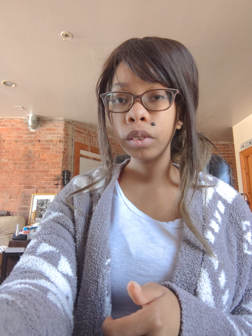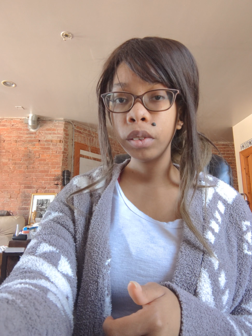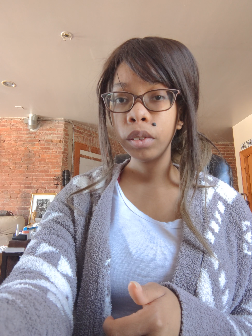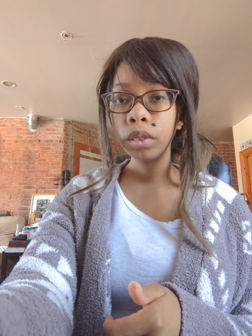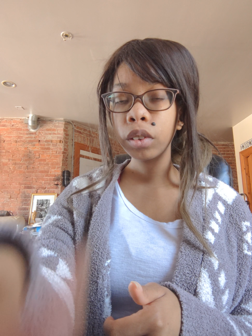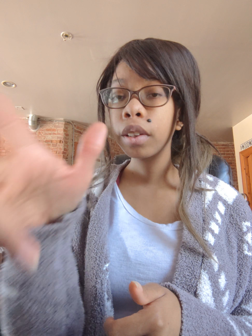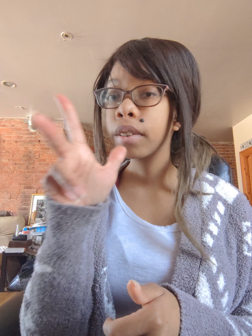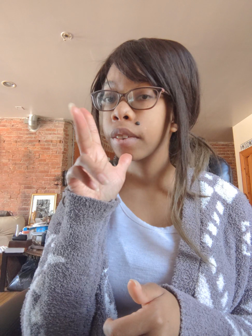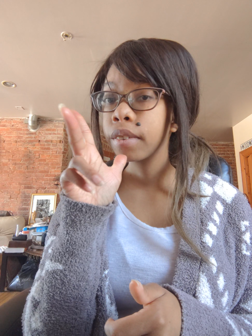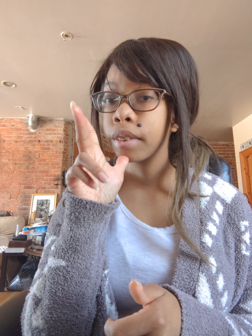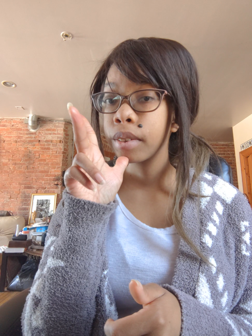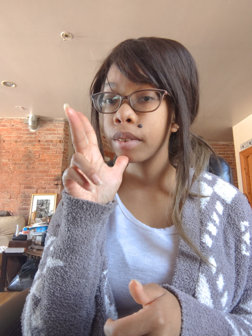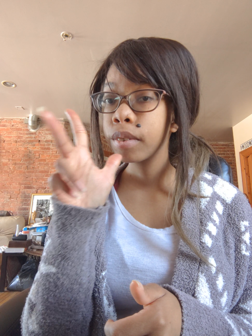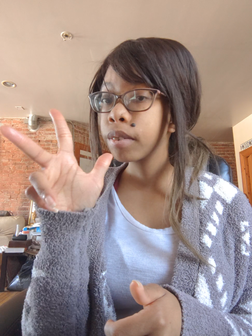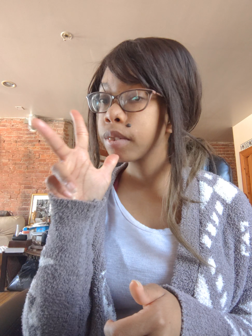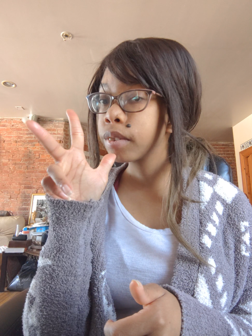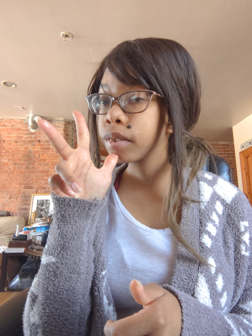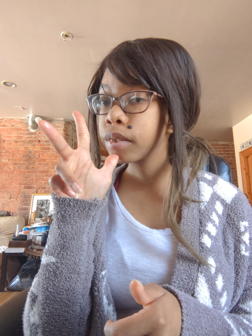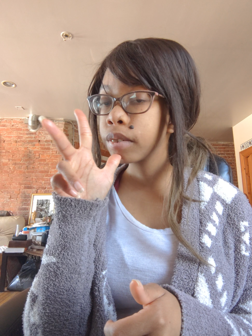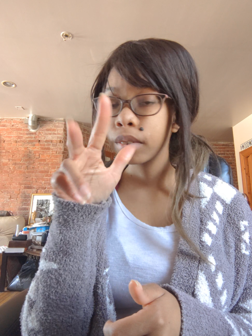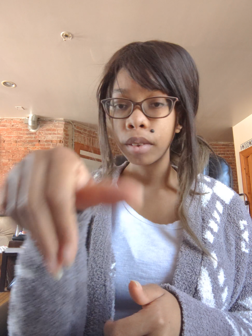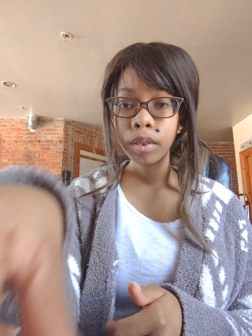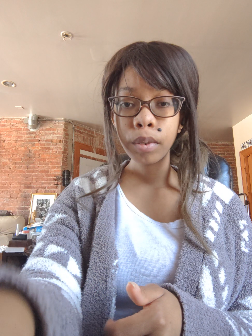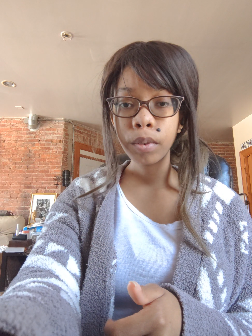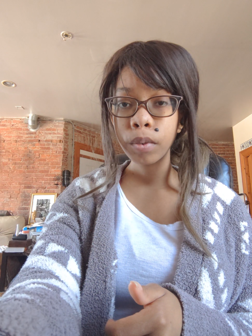hen